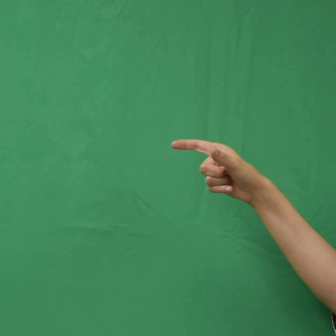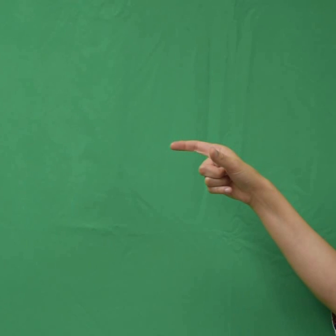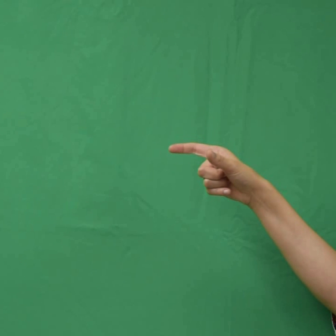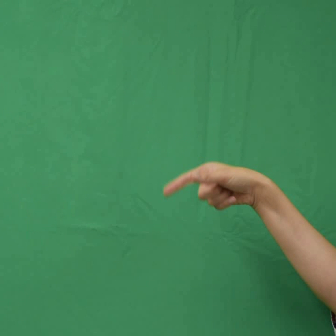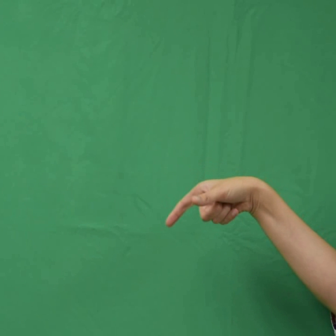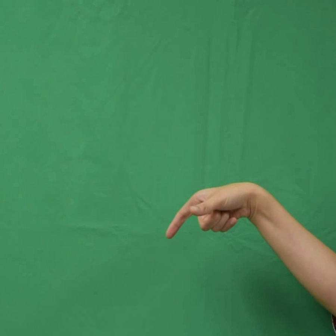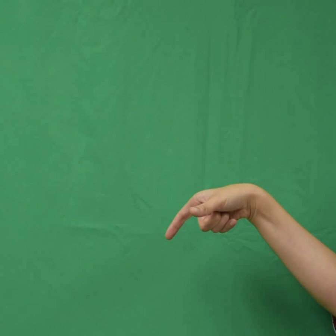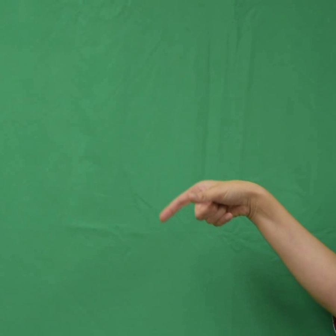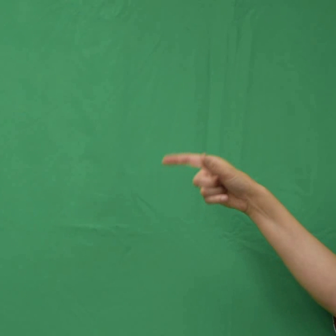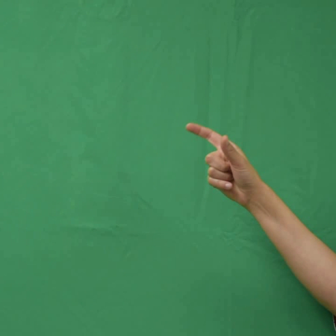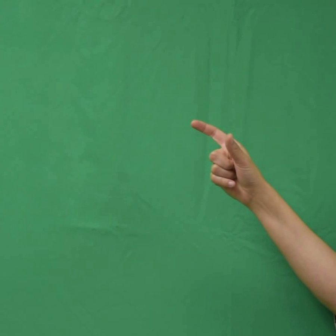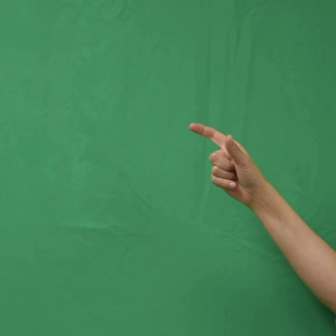Q